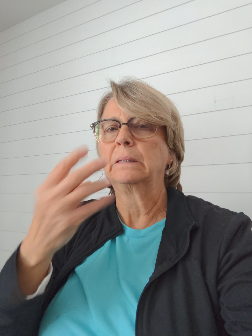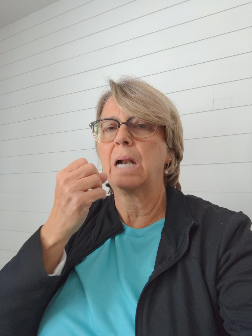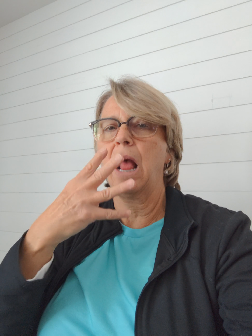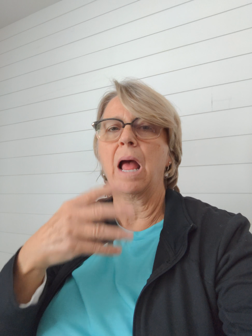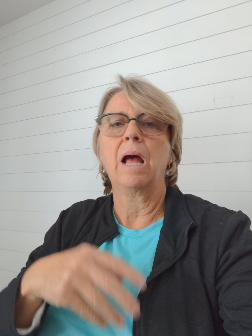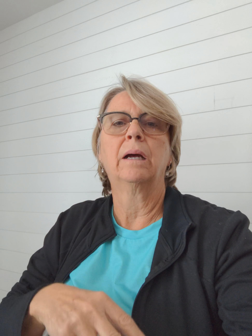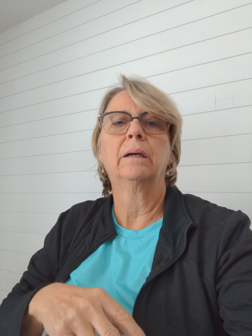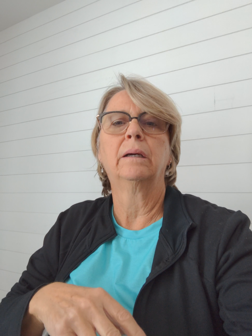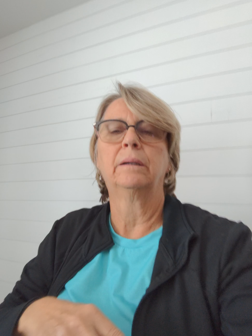snack